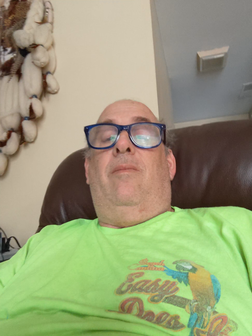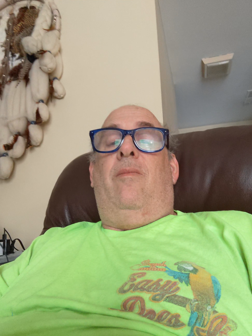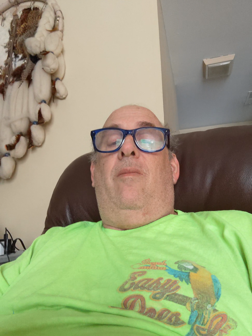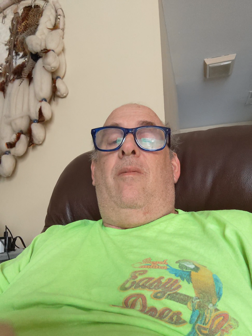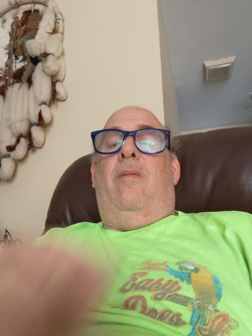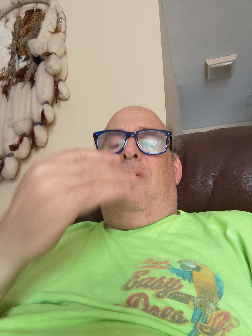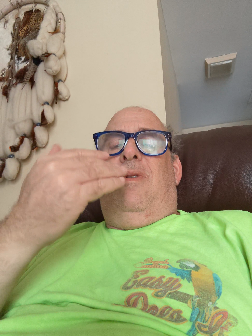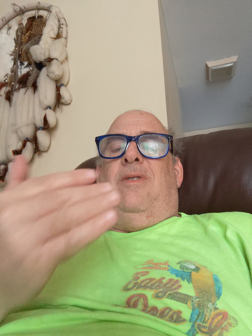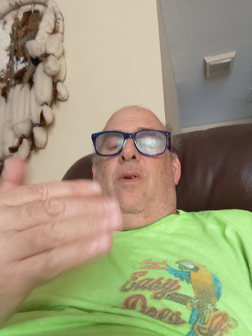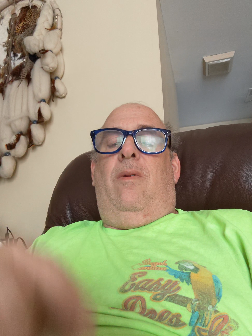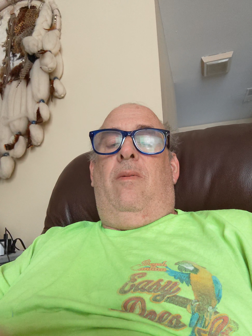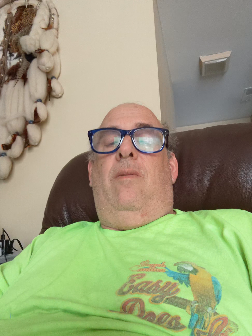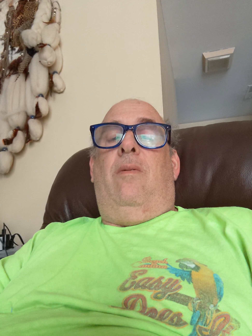now